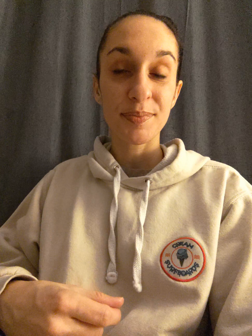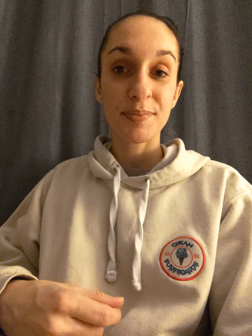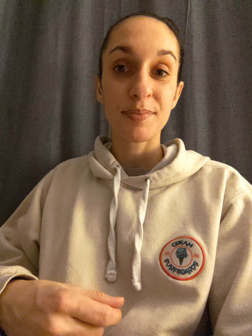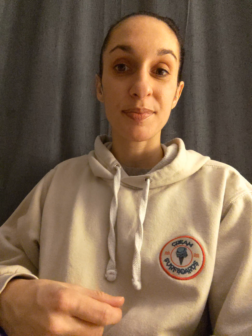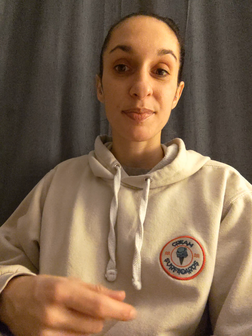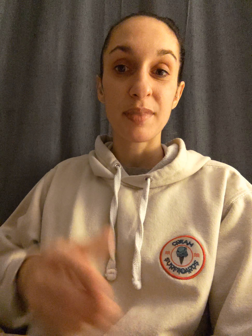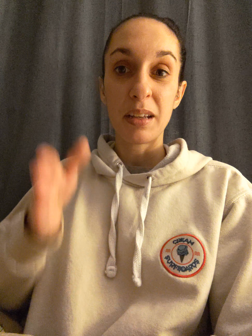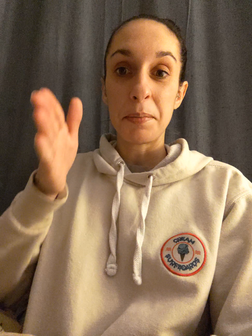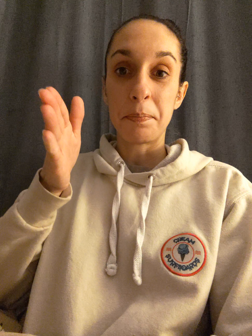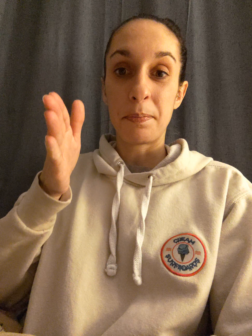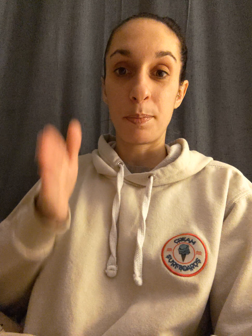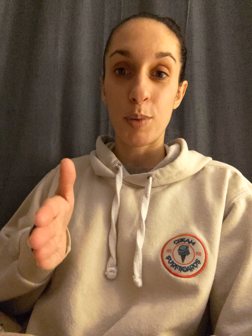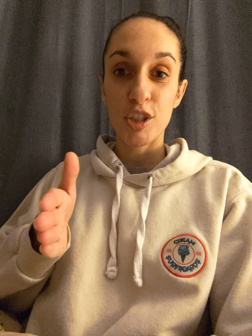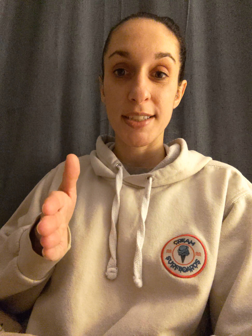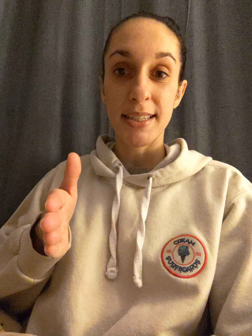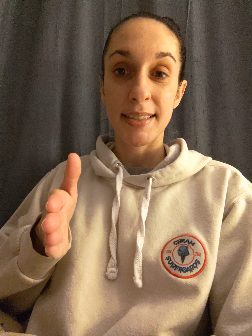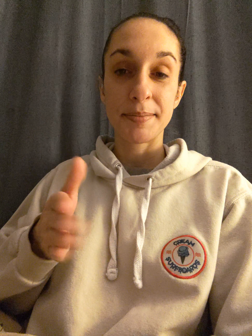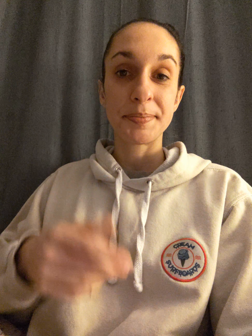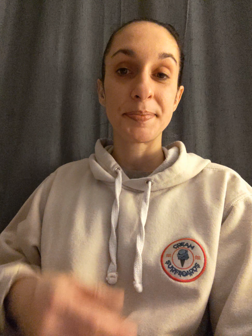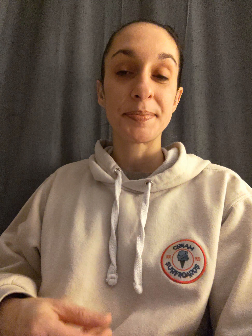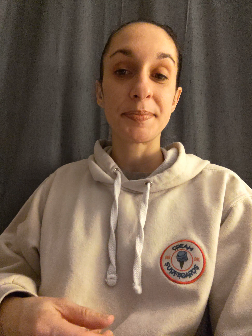person